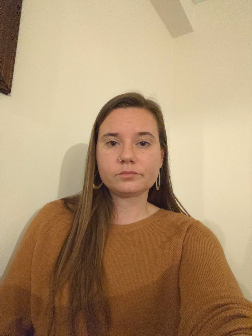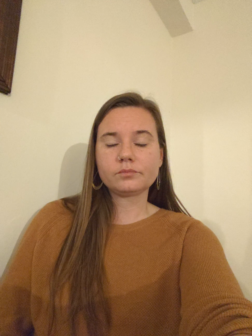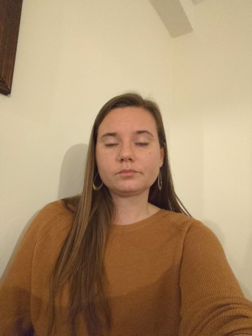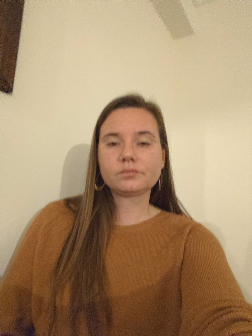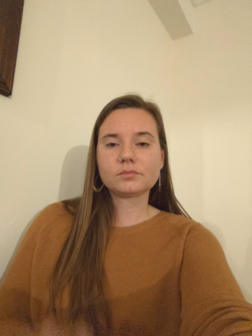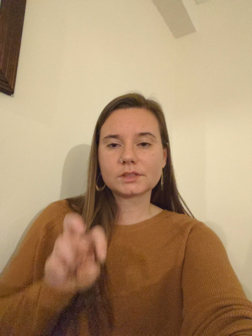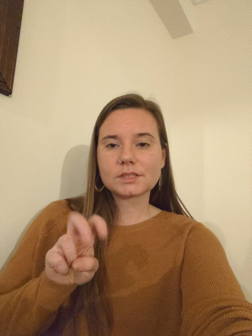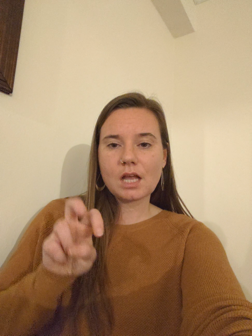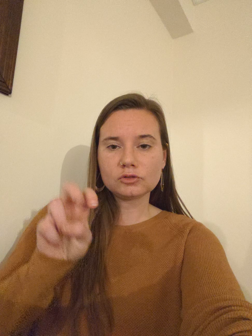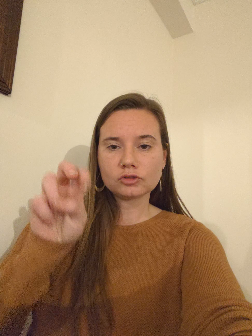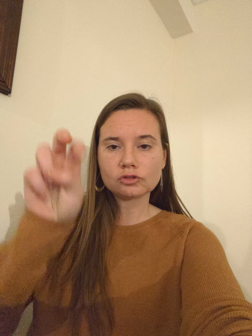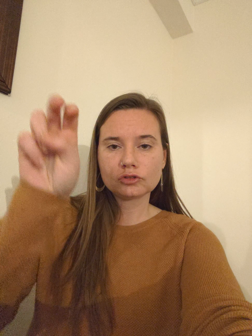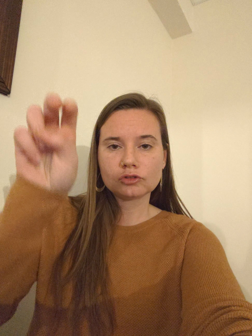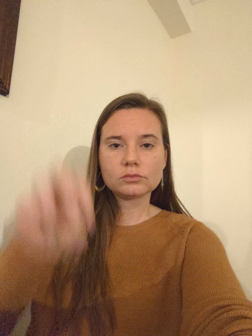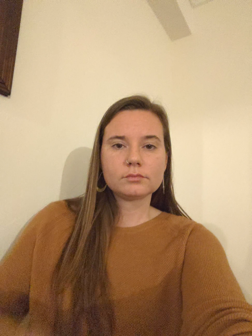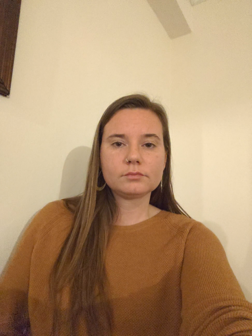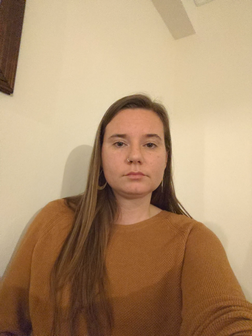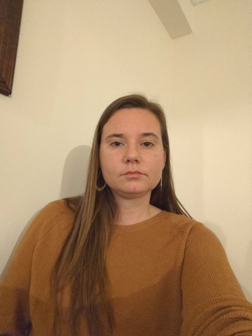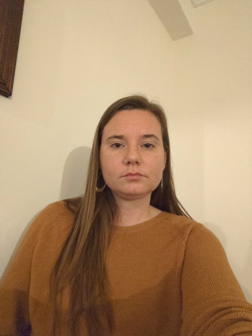stairs